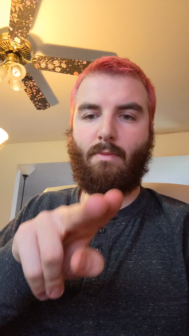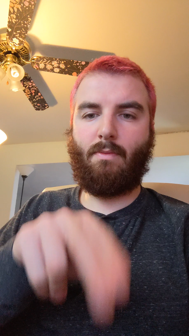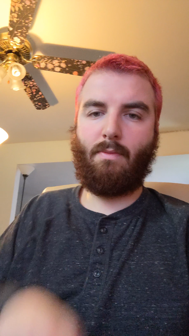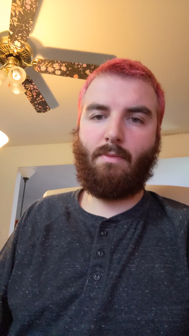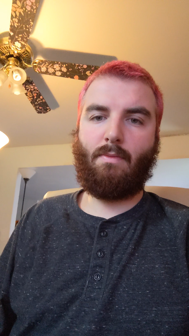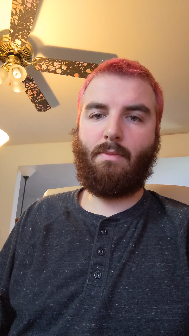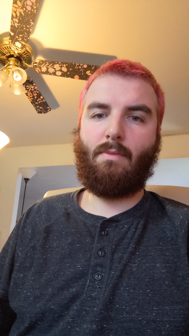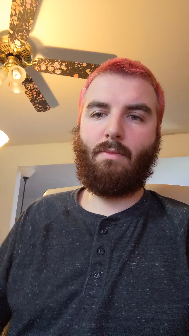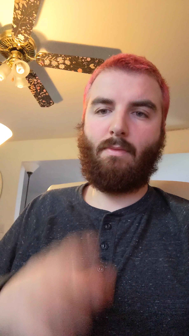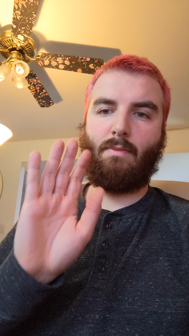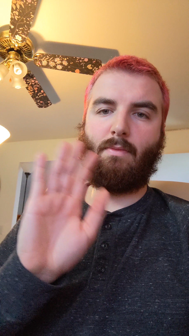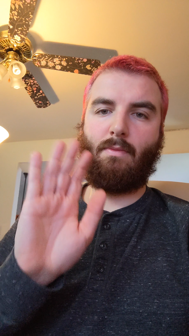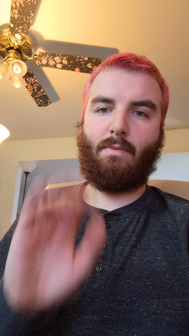hi